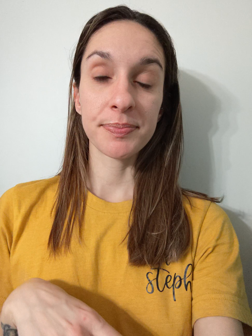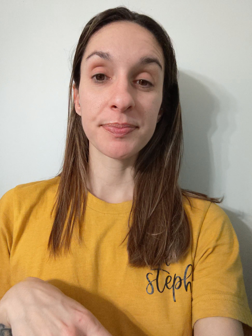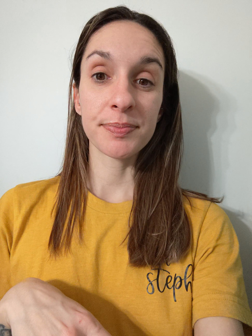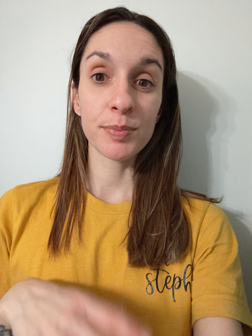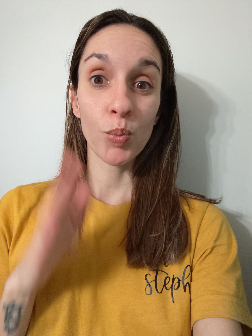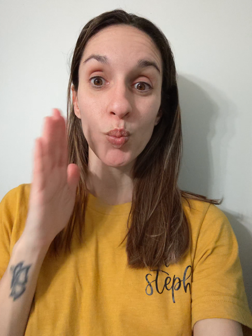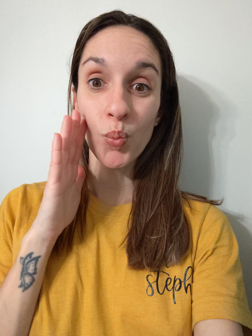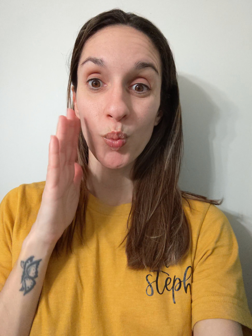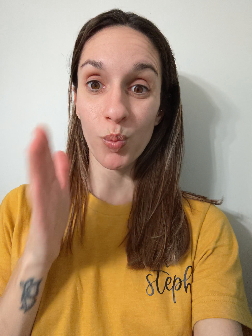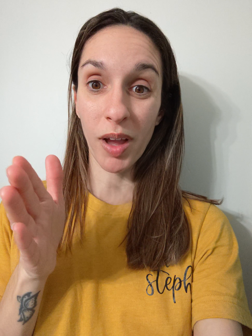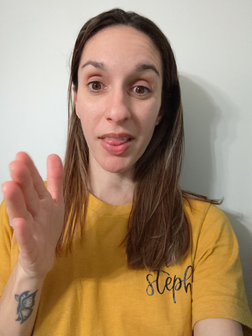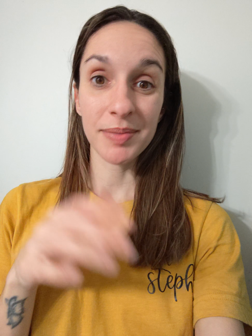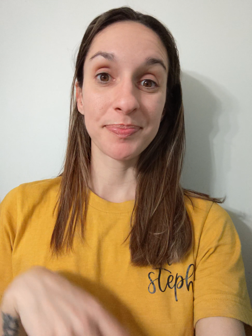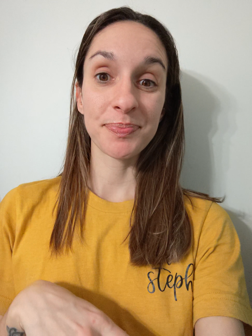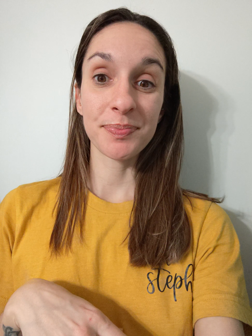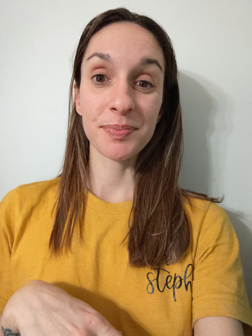will